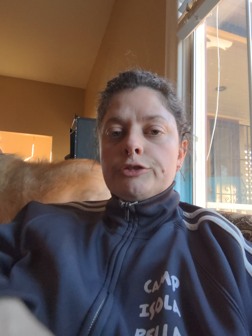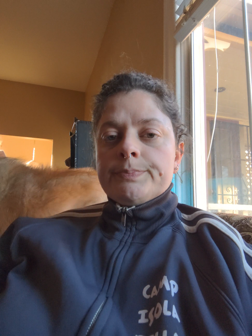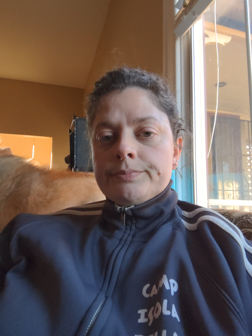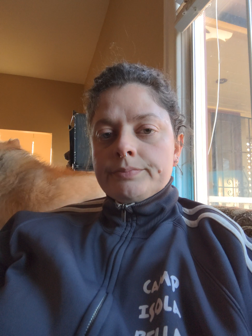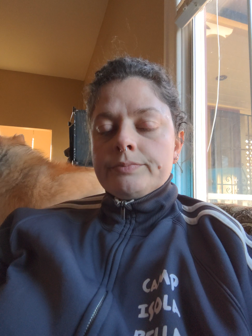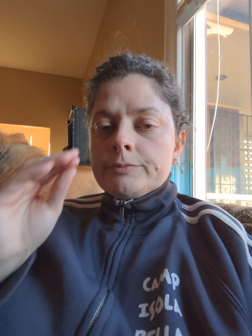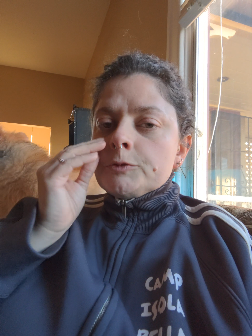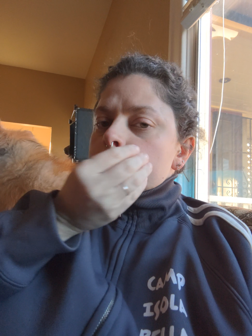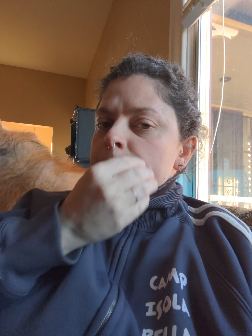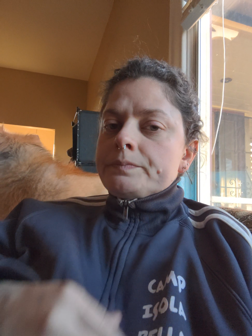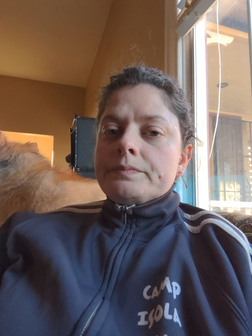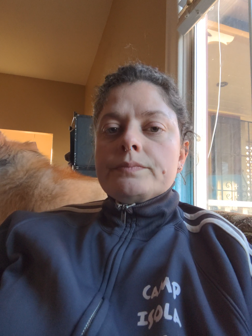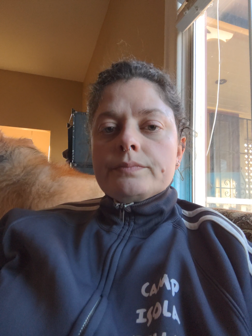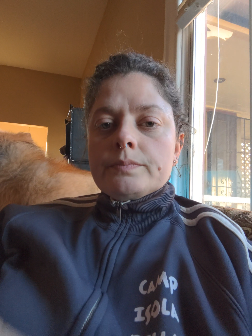flower